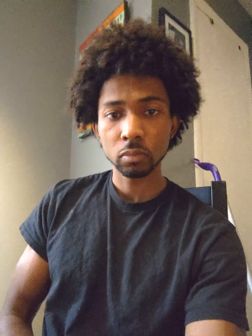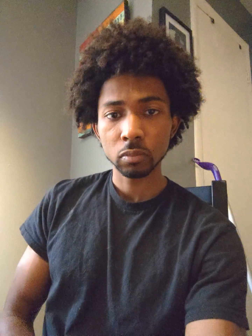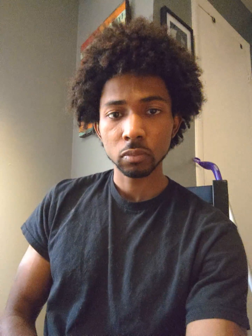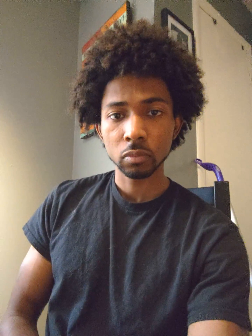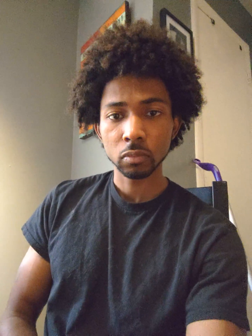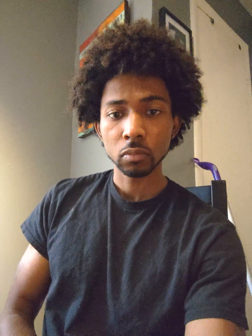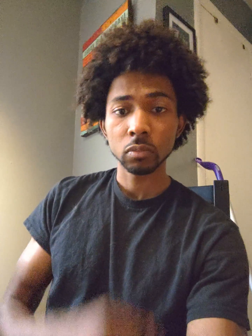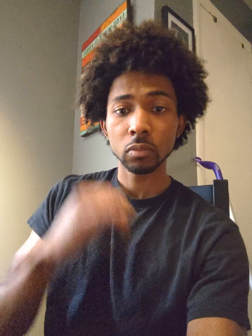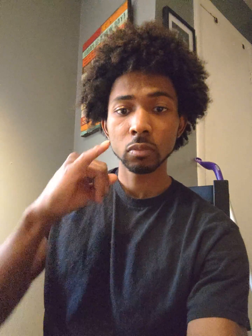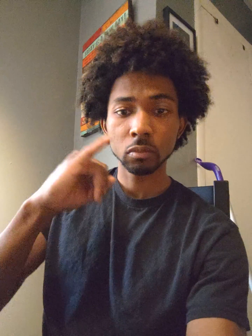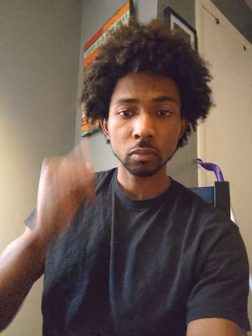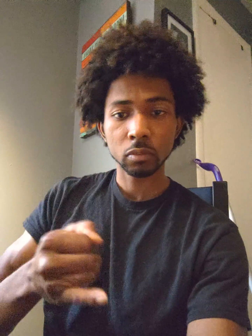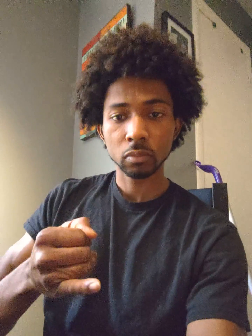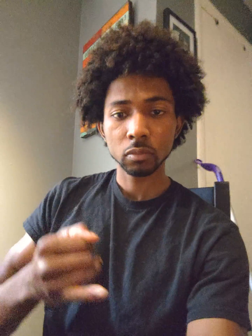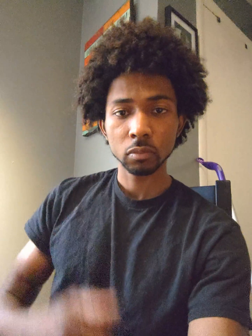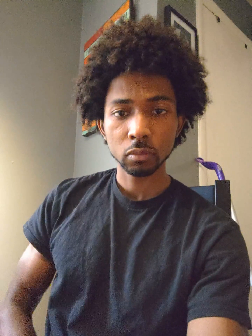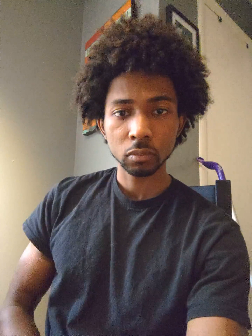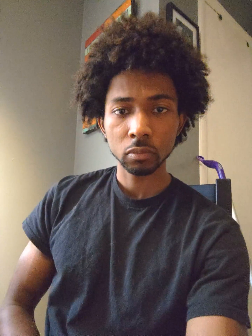last